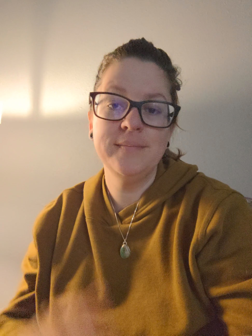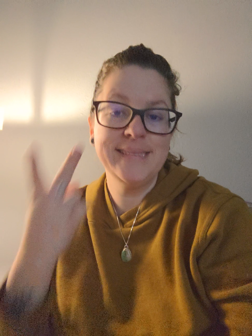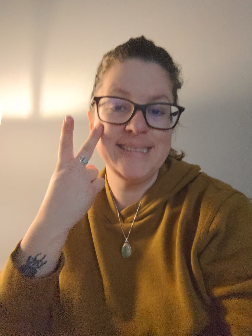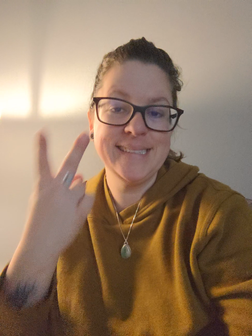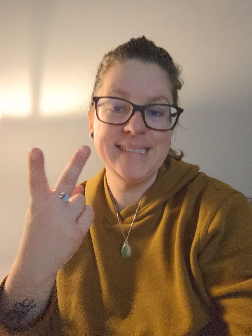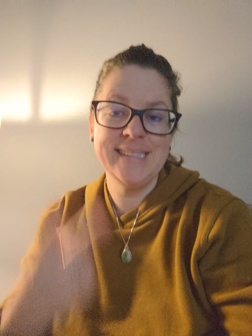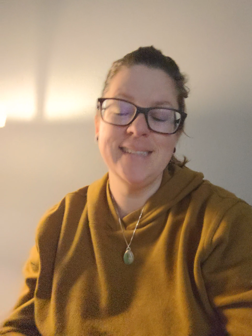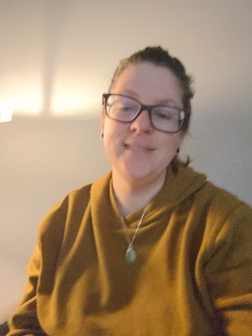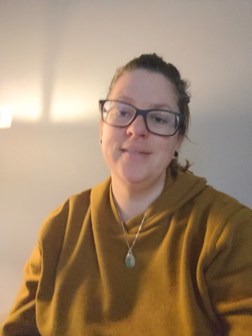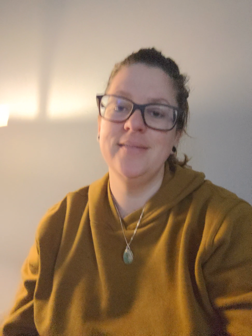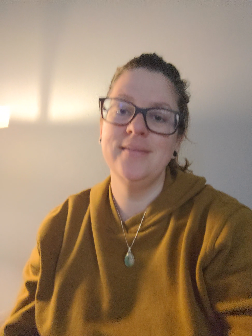see